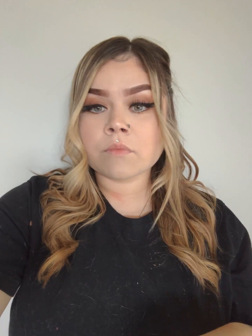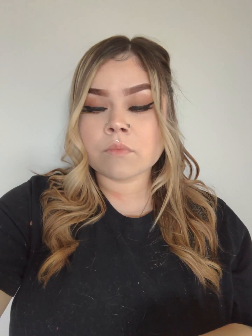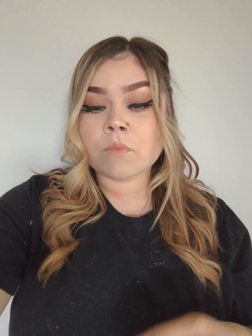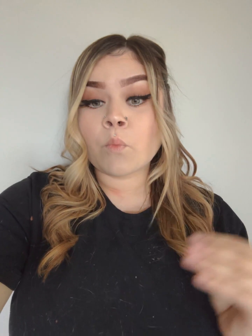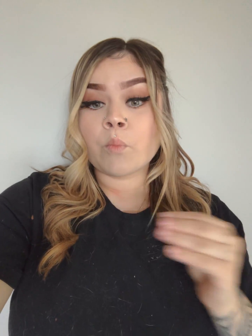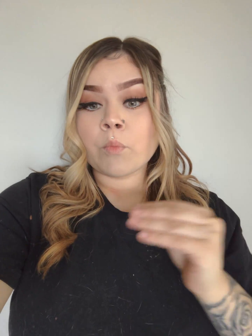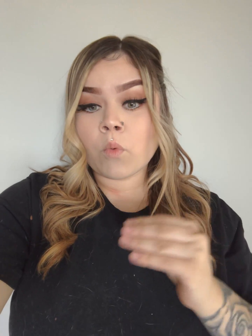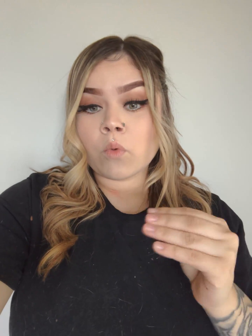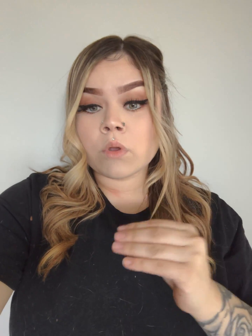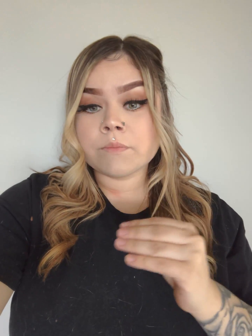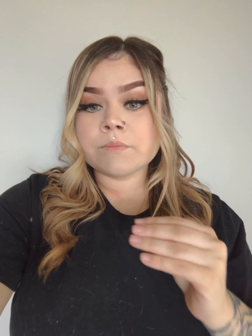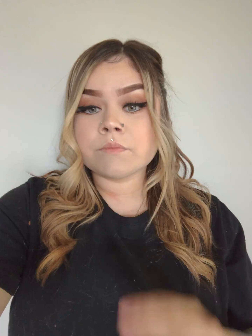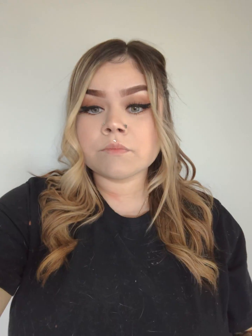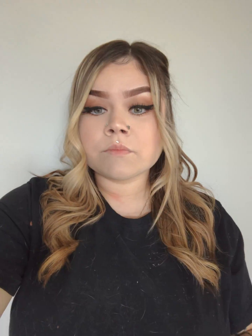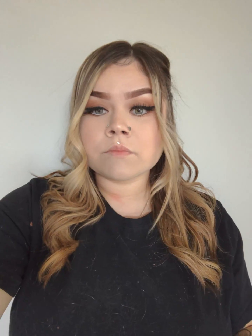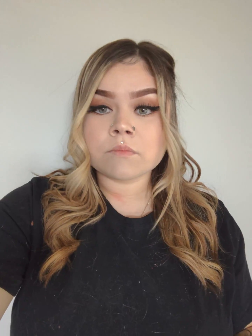more